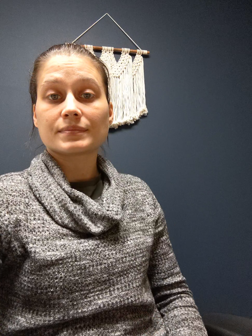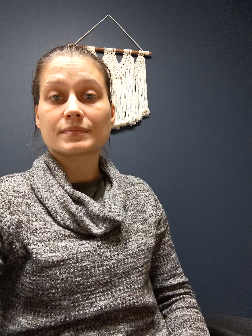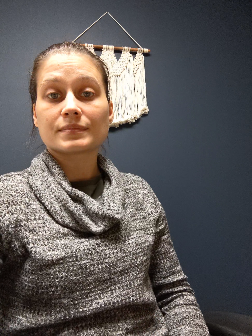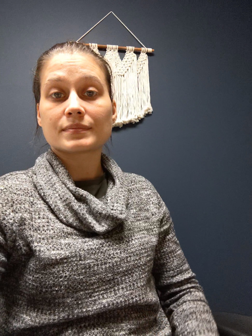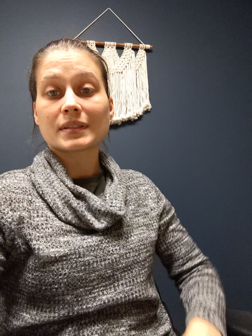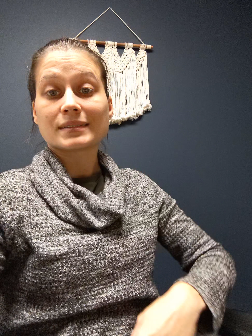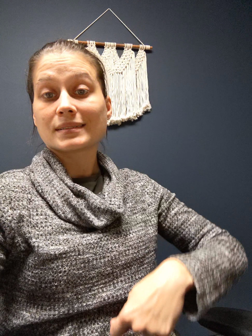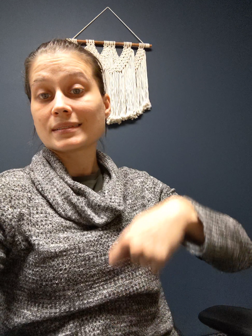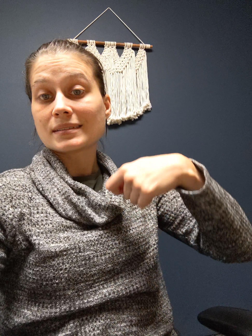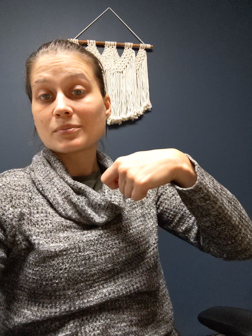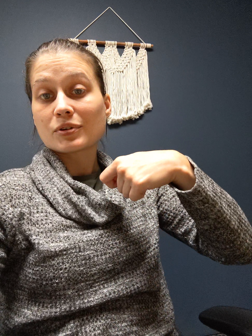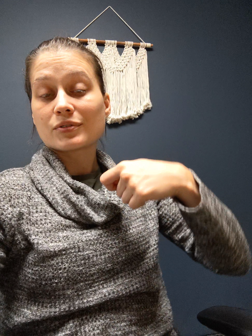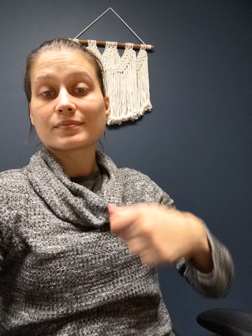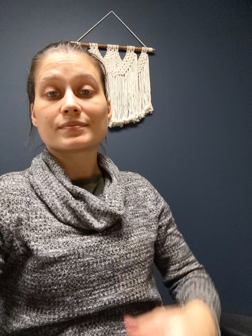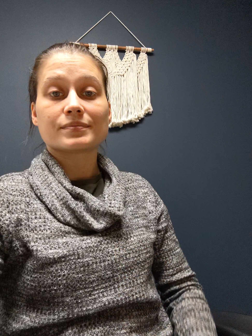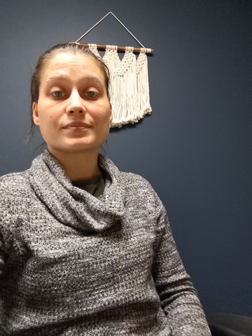zipper